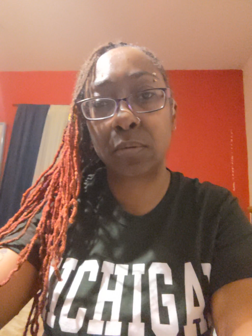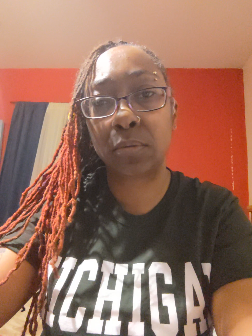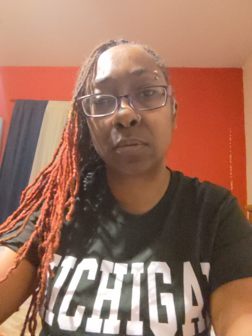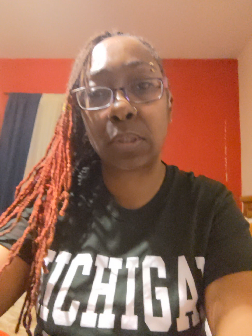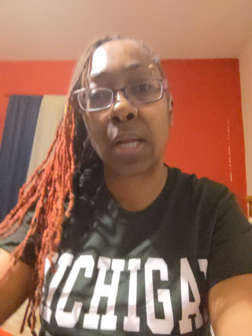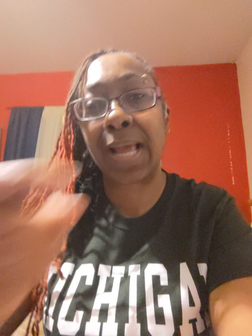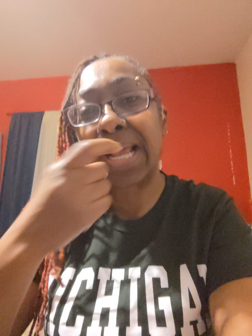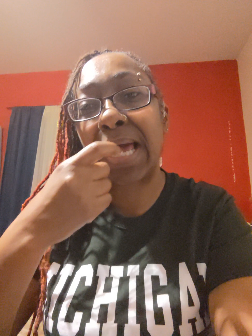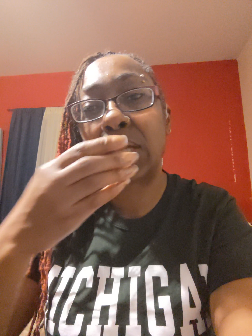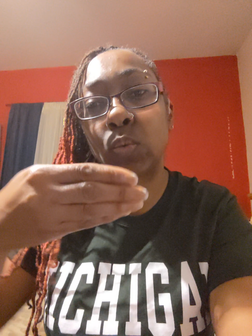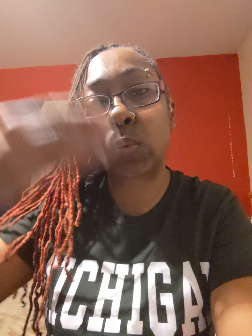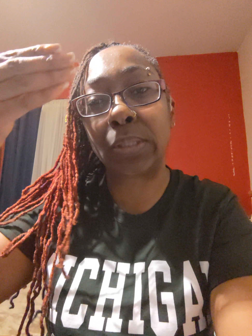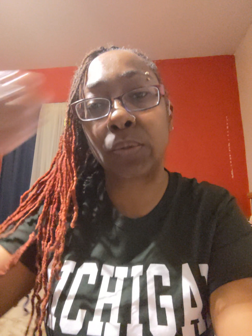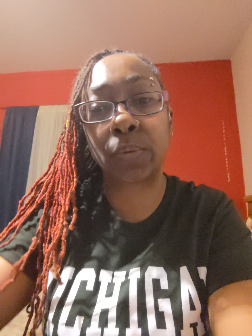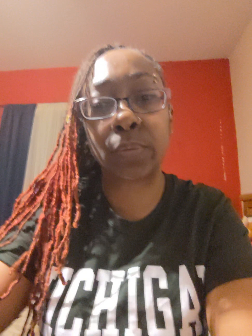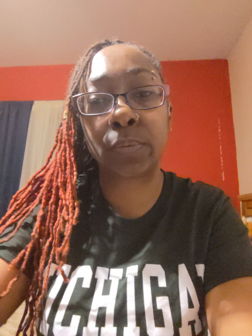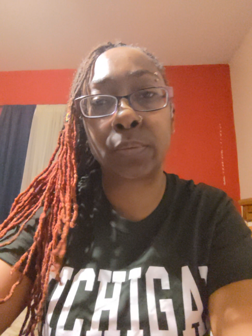window